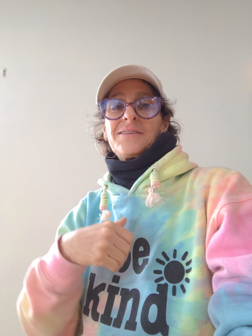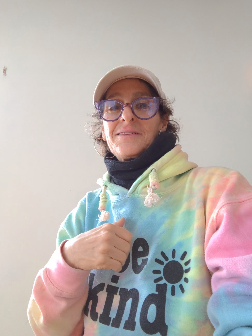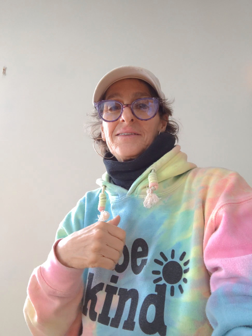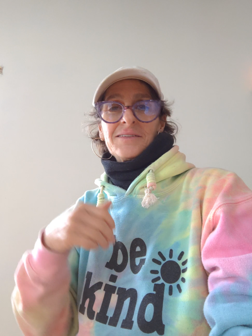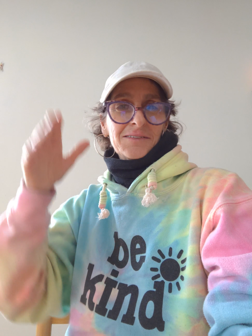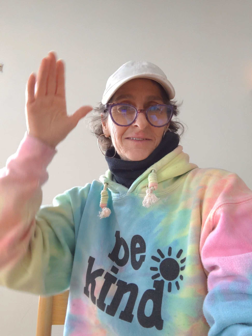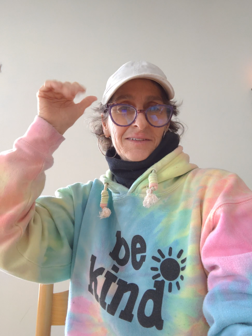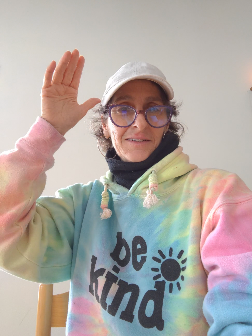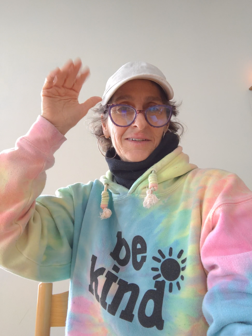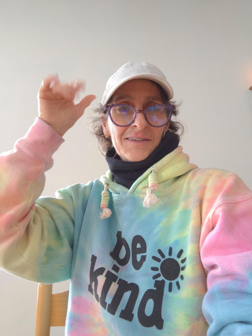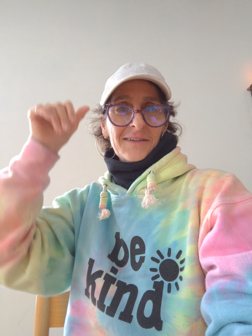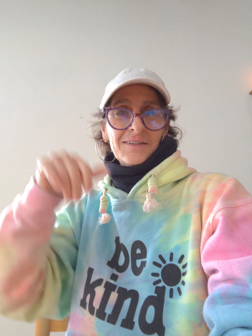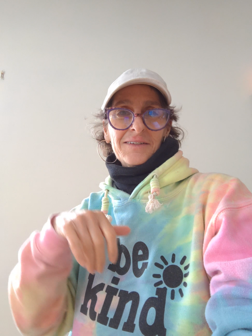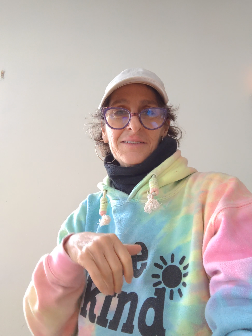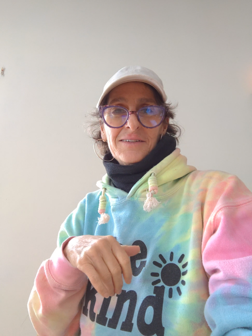donkey